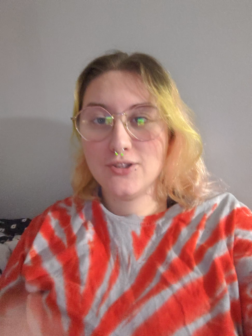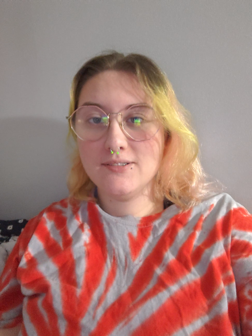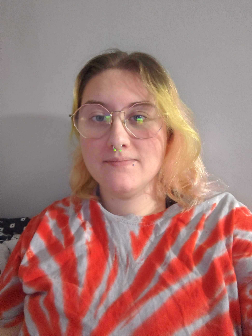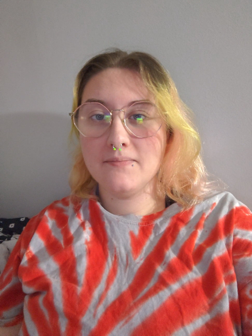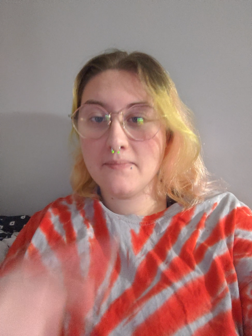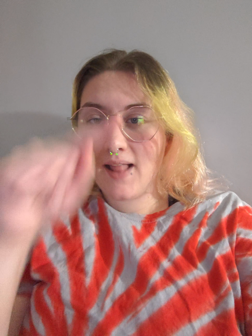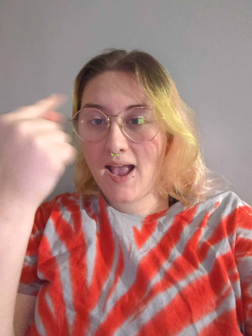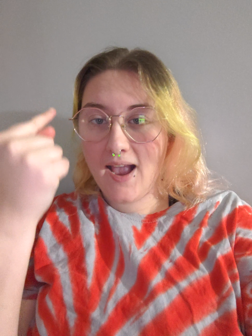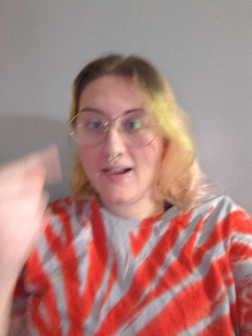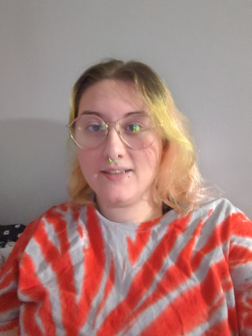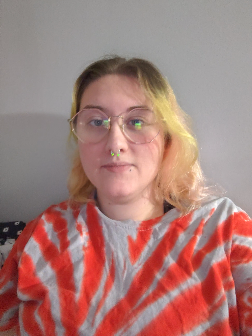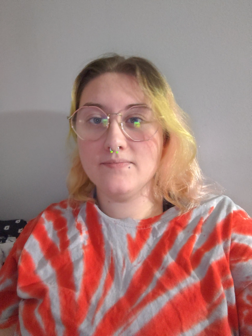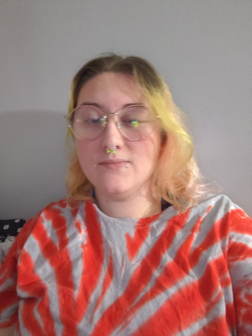black